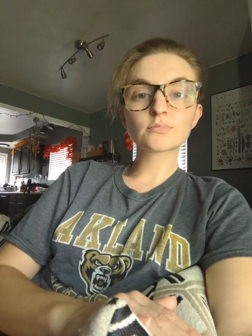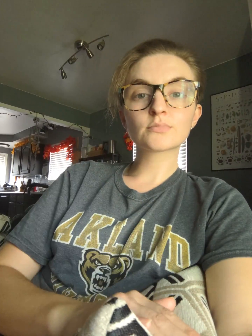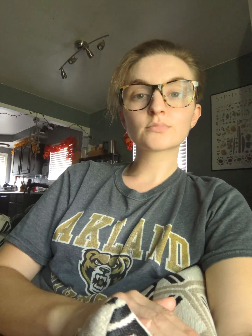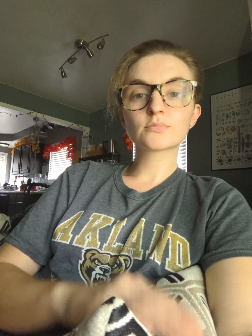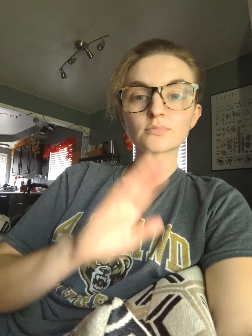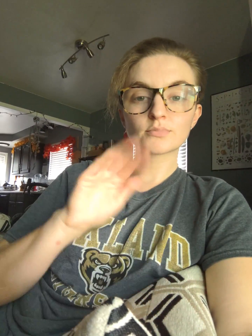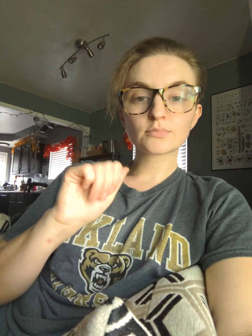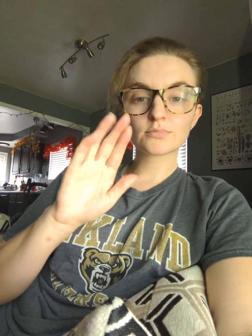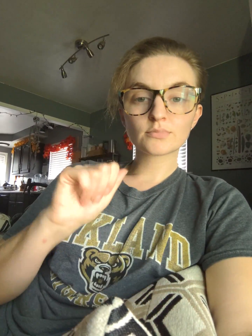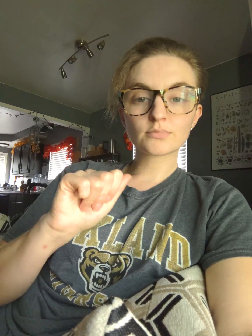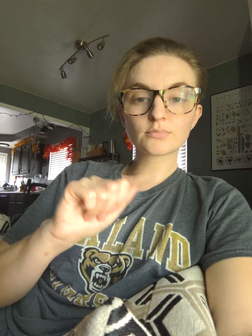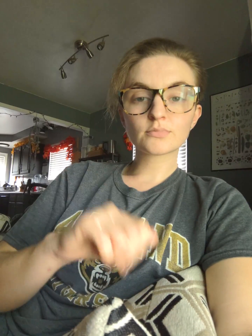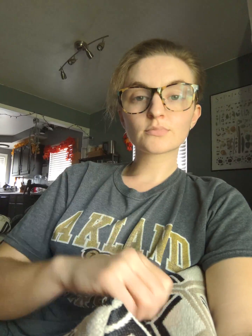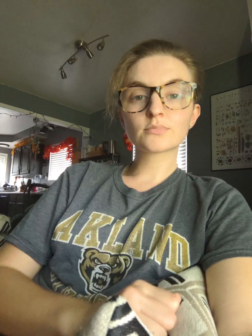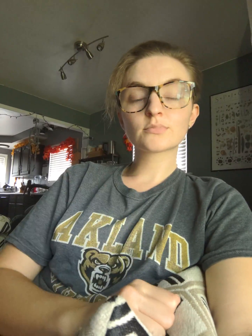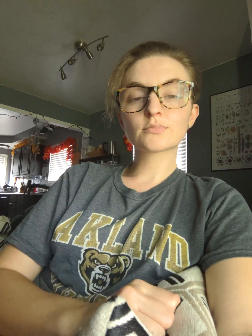baa baa